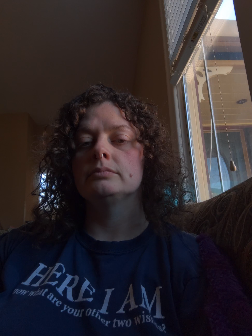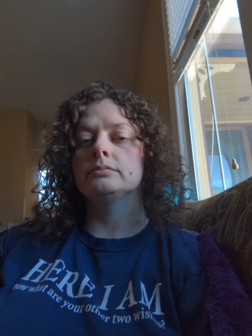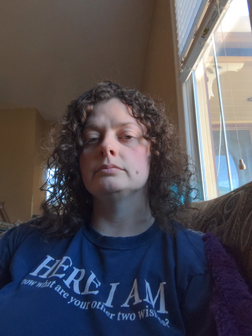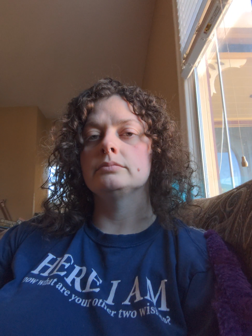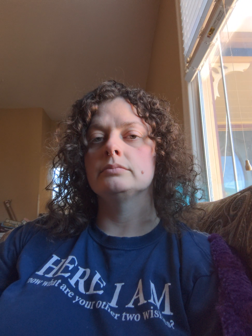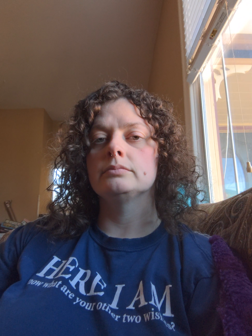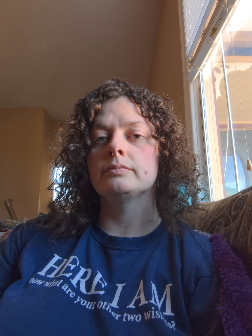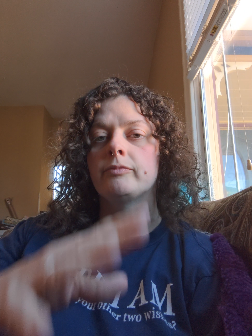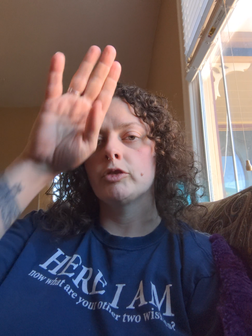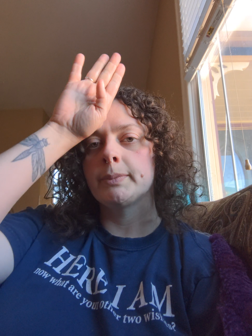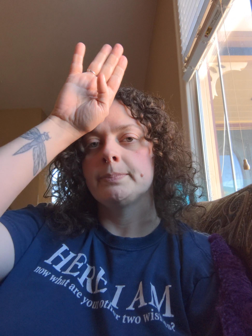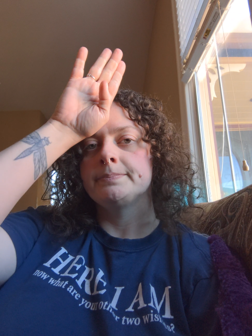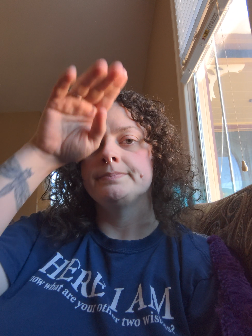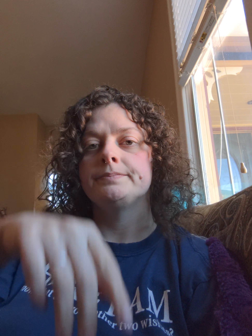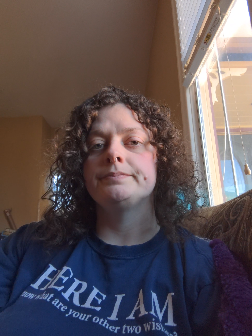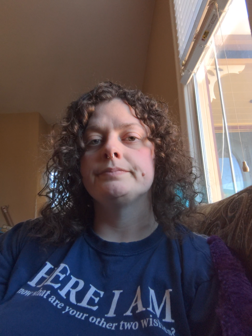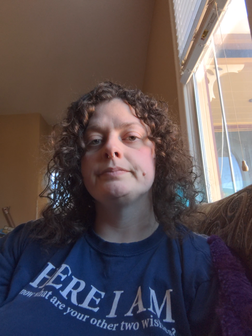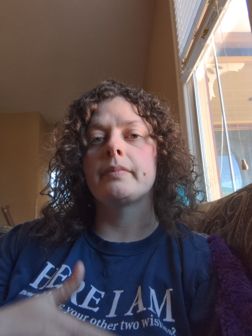fireman